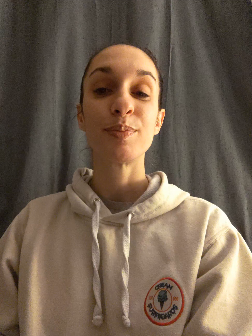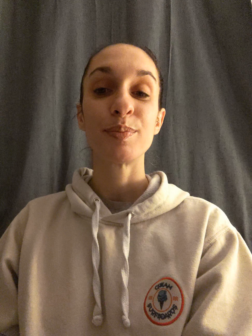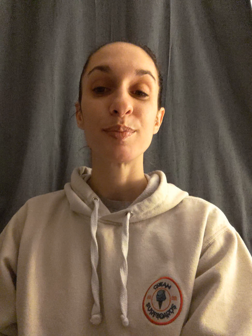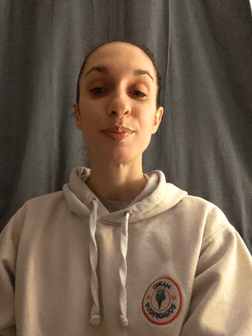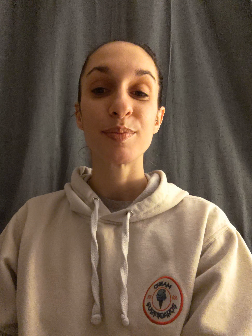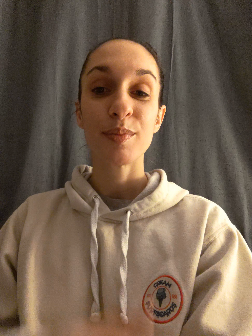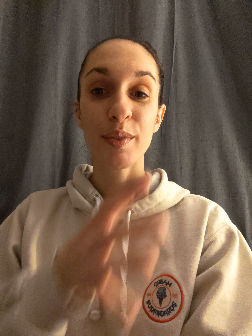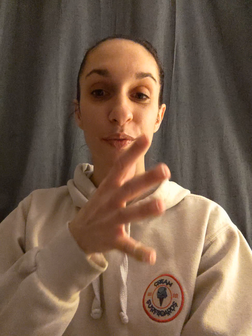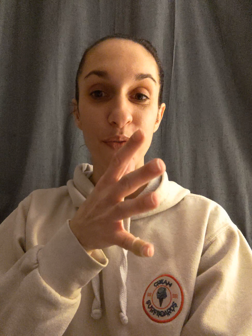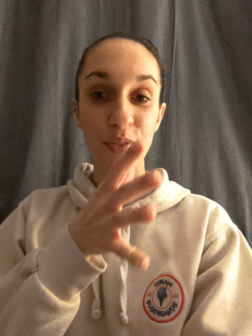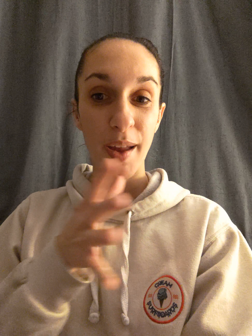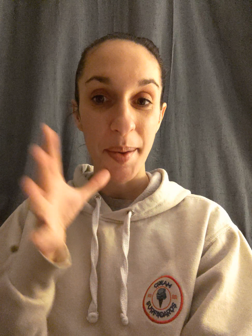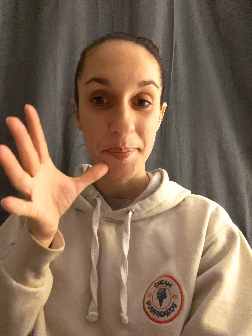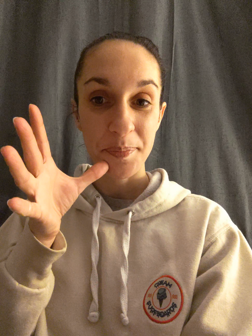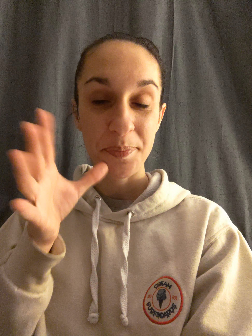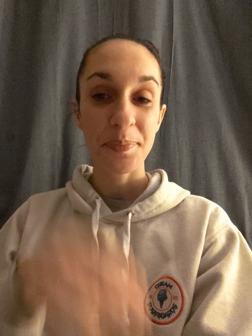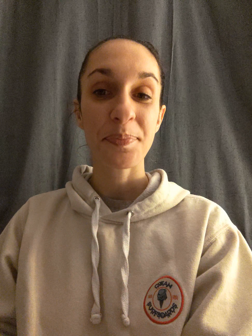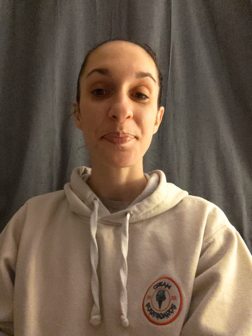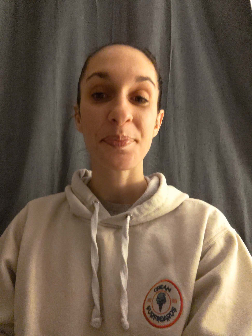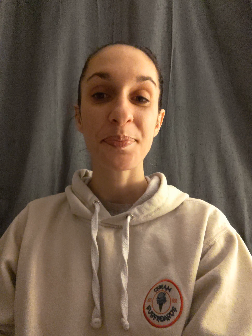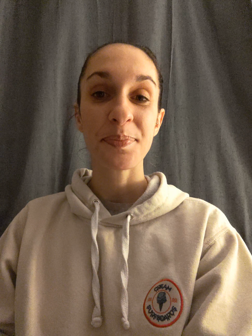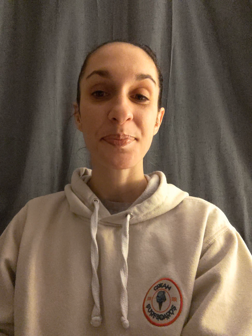farm